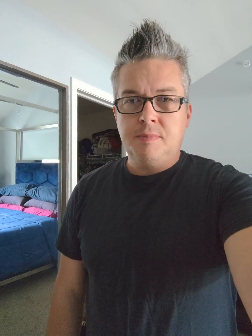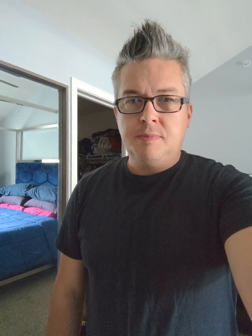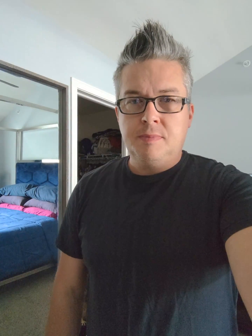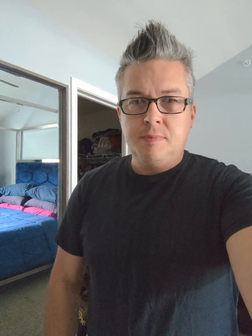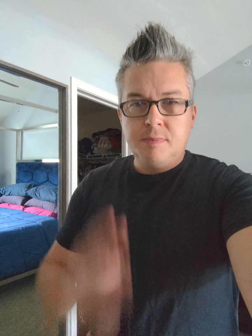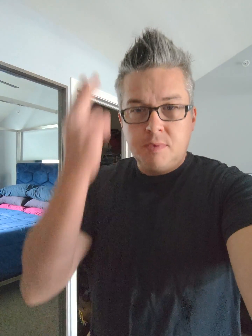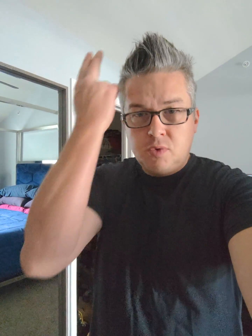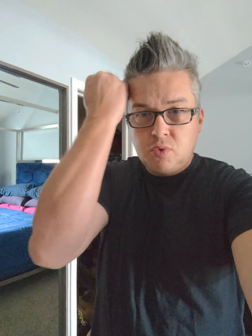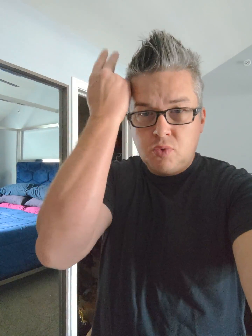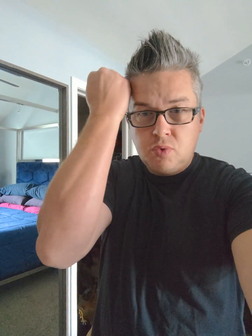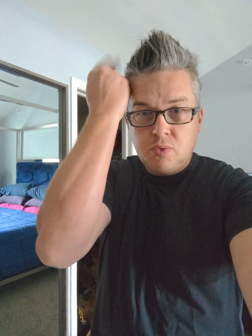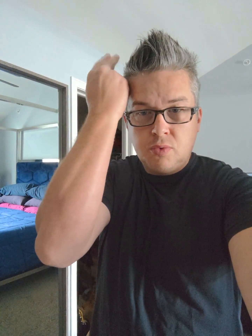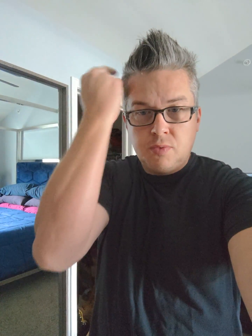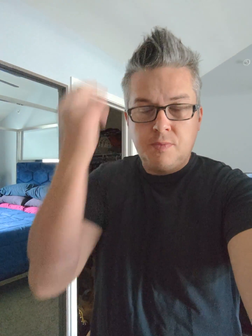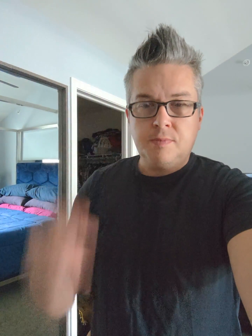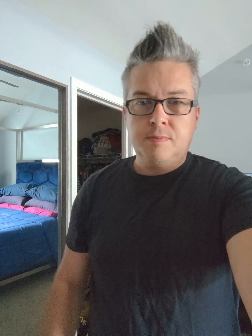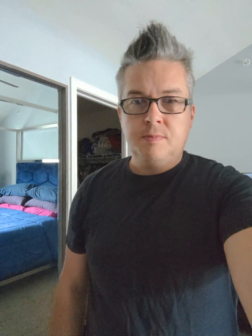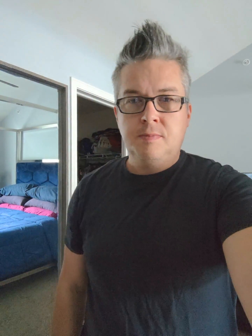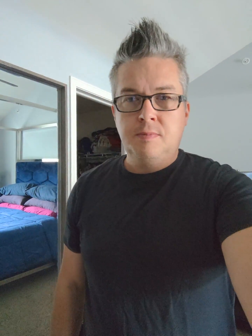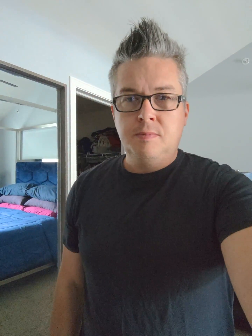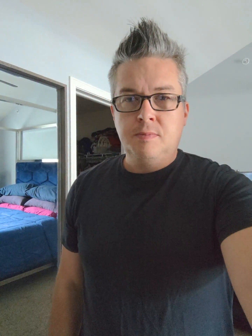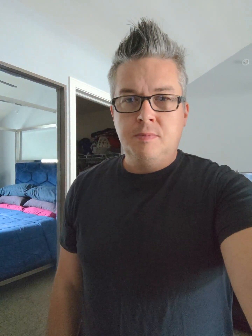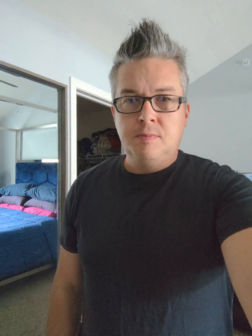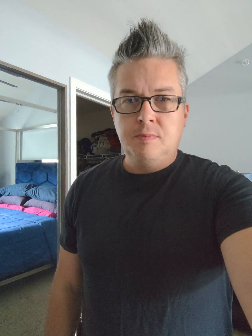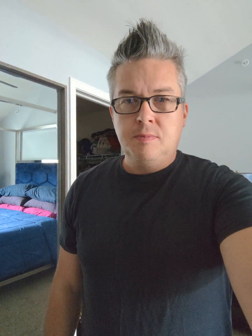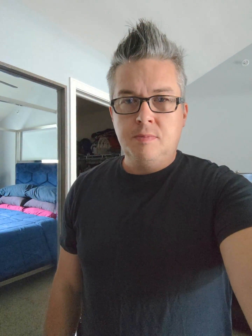rabbit